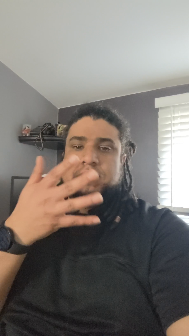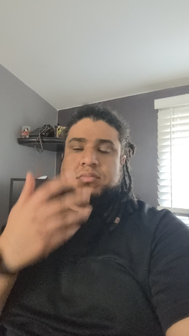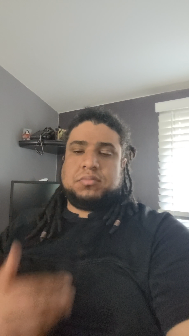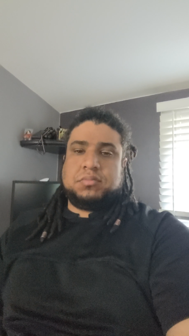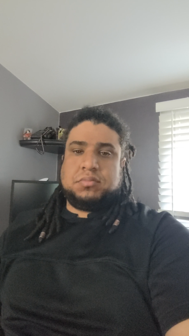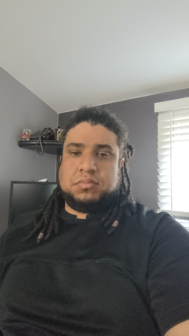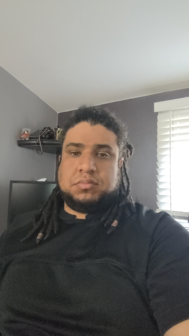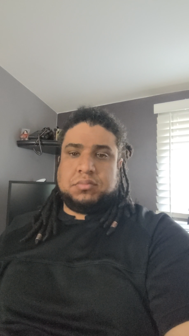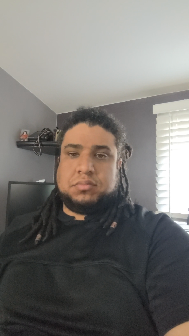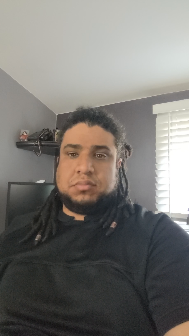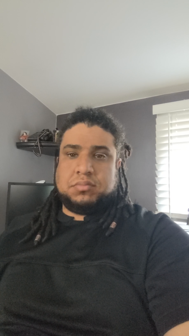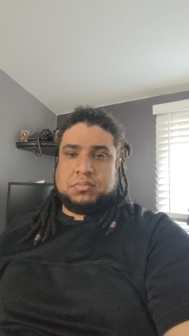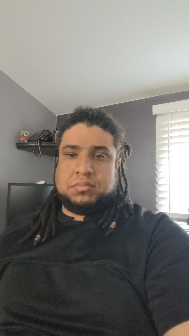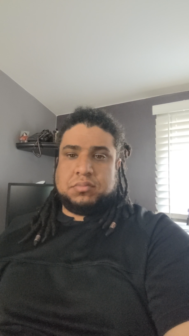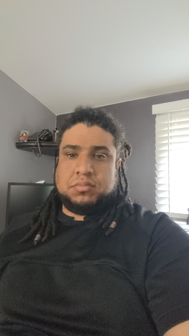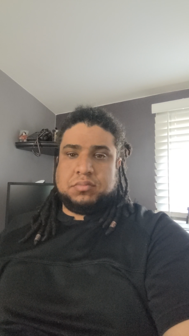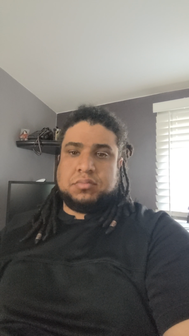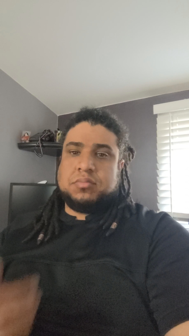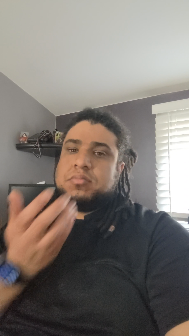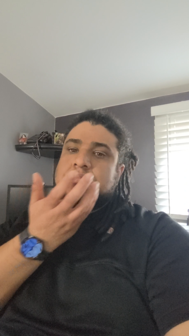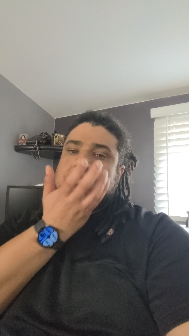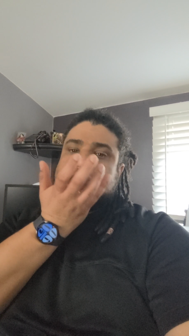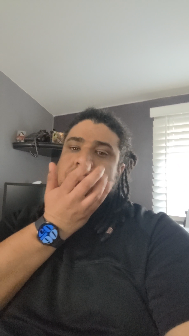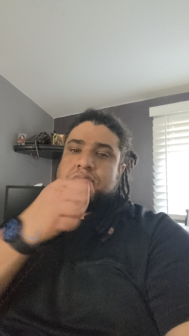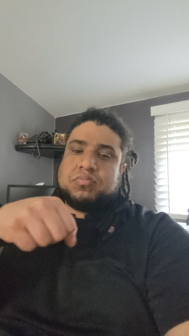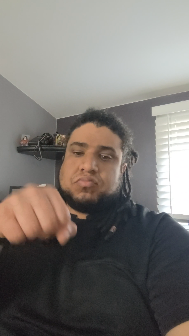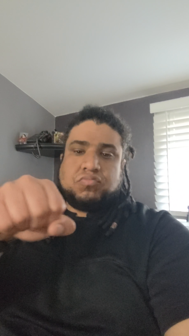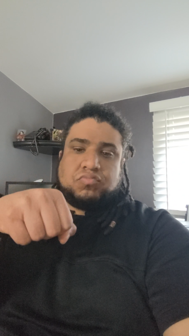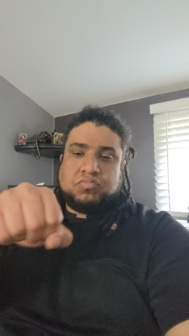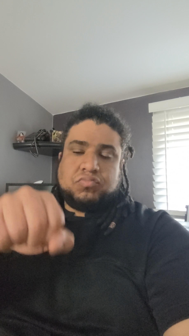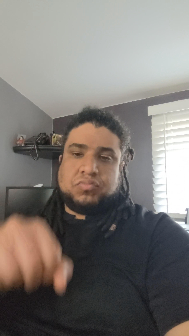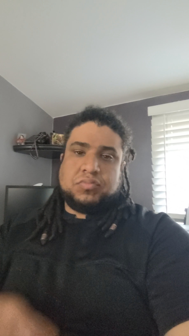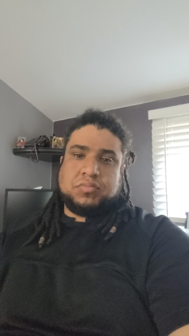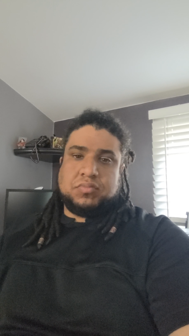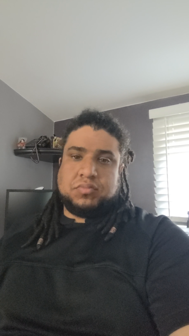lawn mower